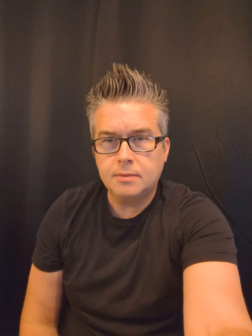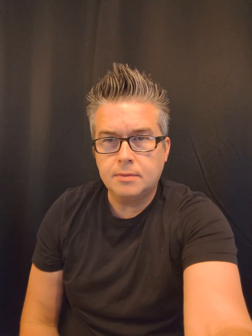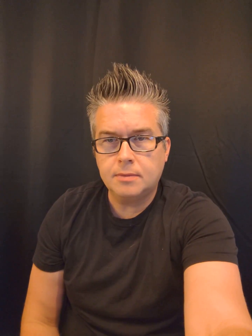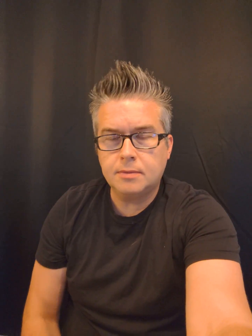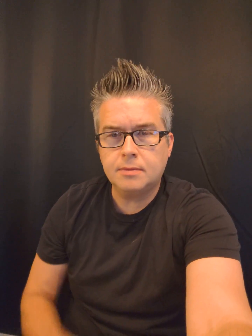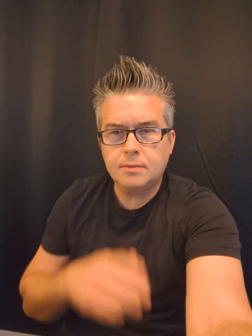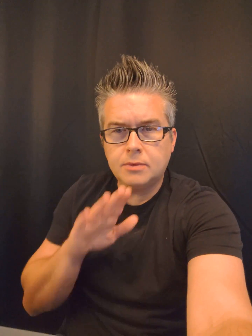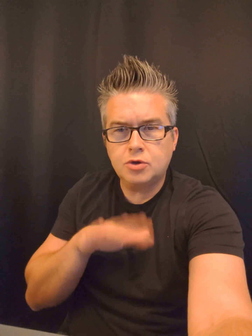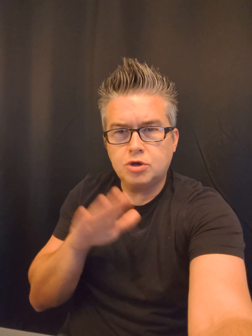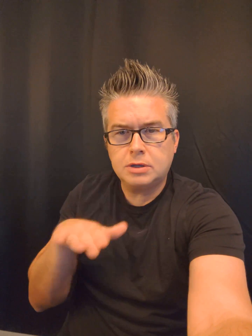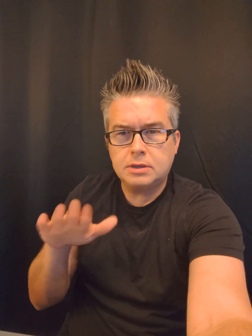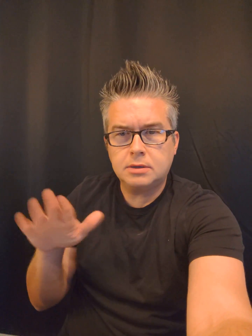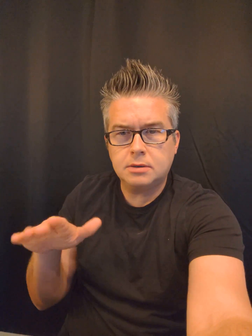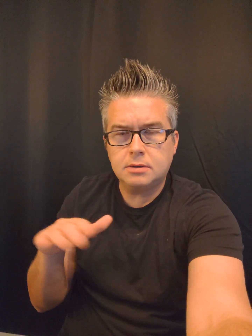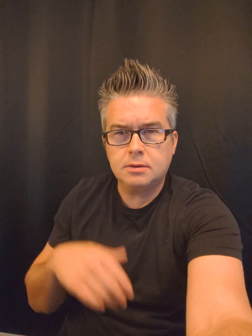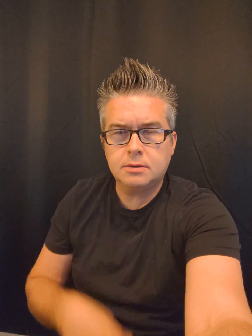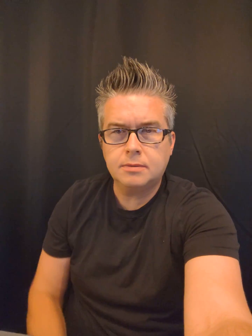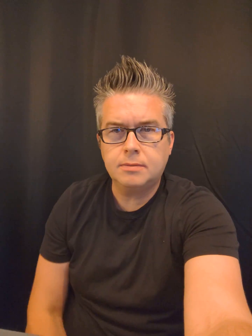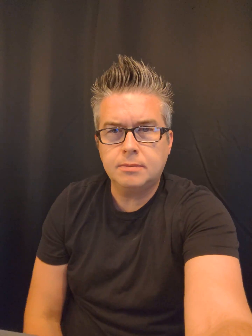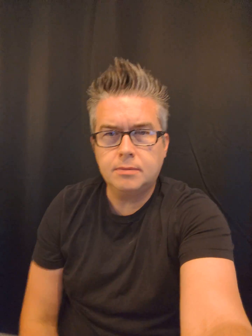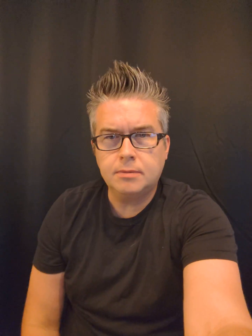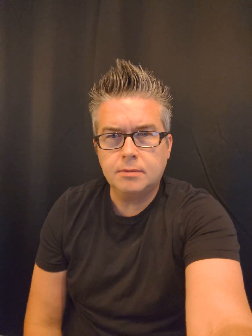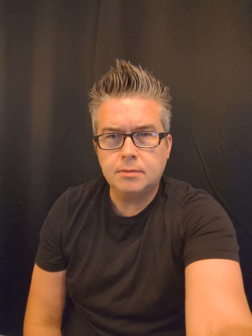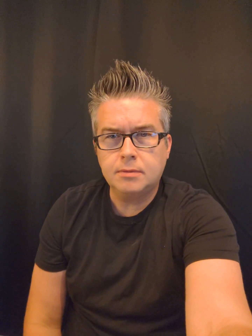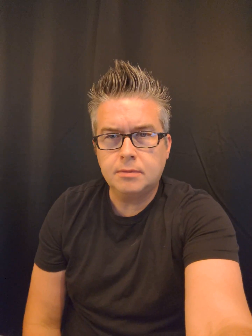children